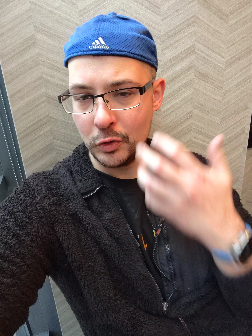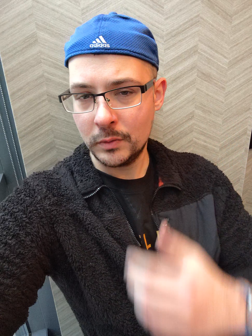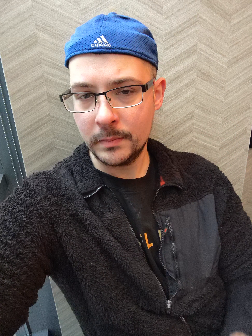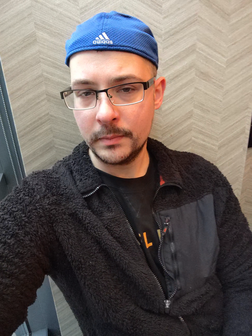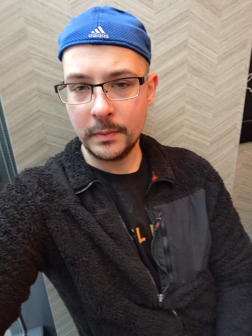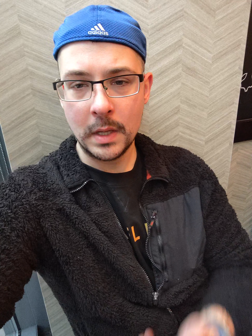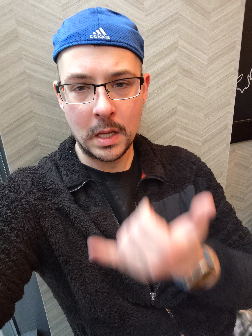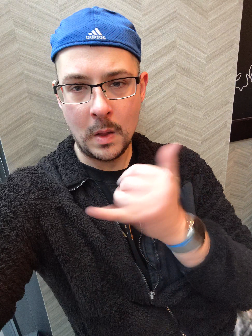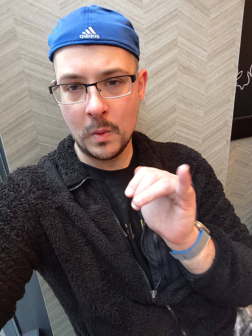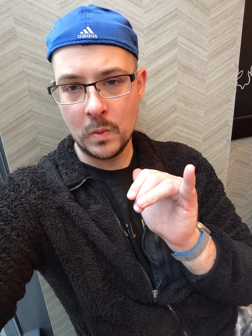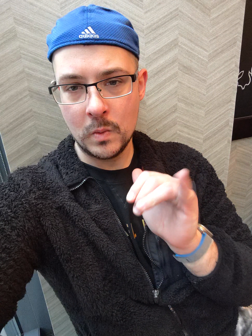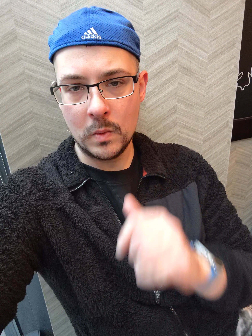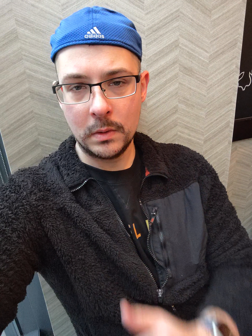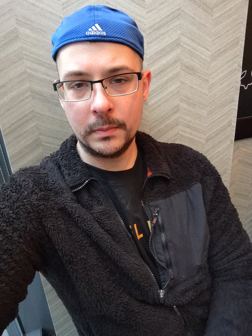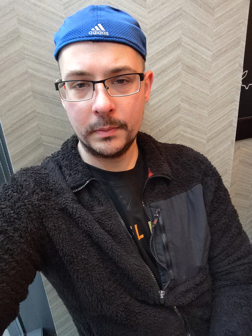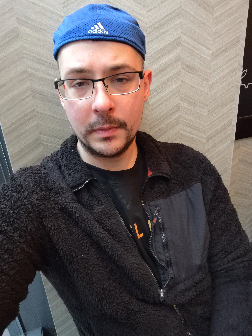yellow